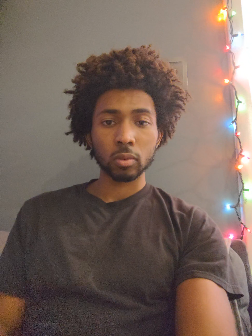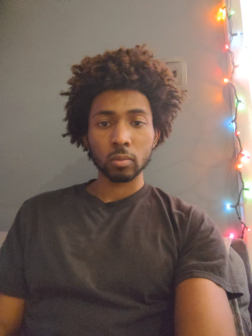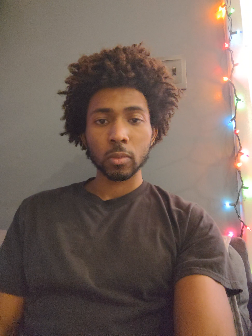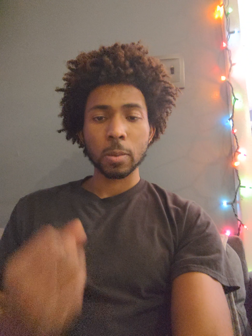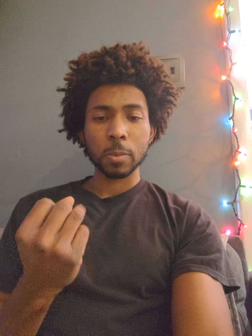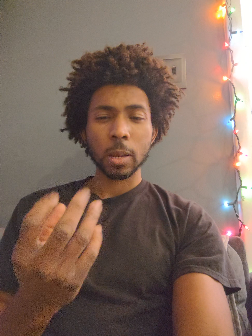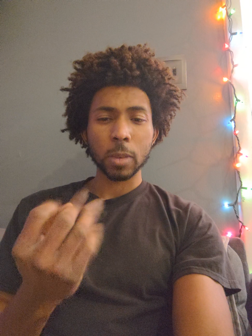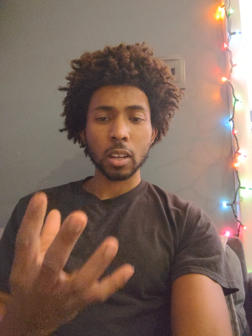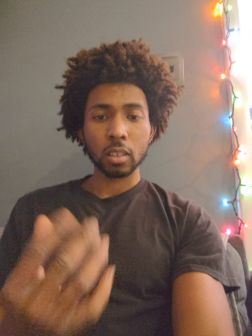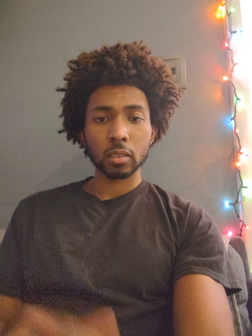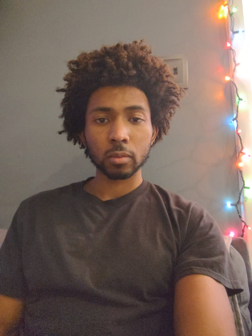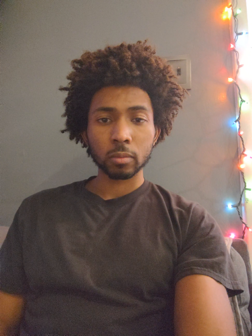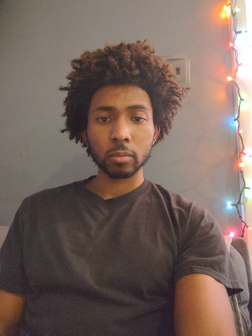many